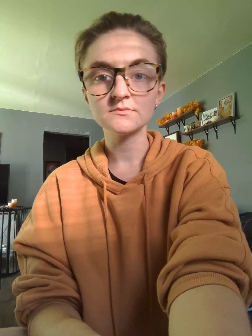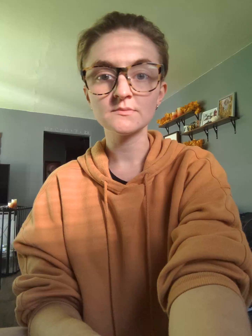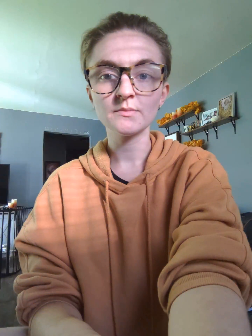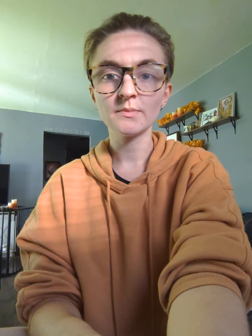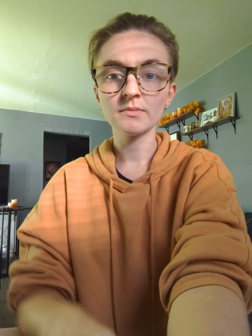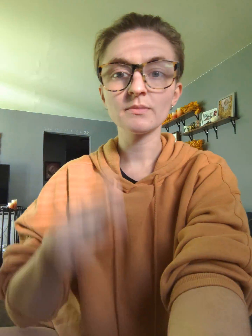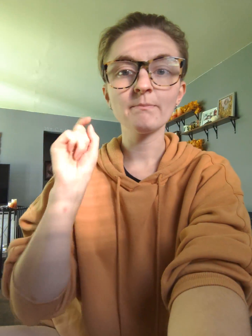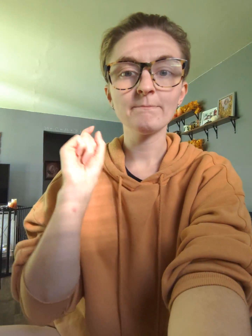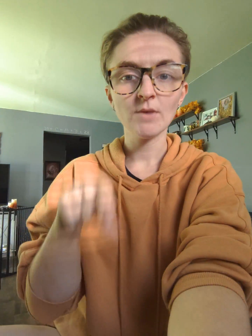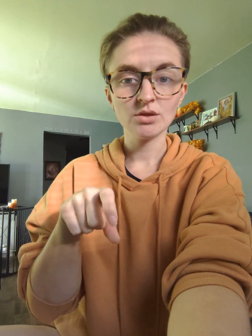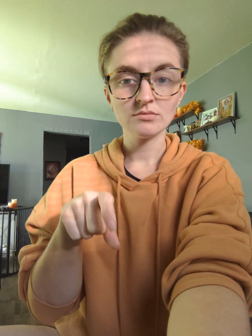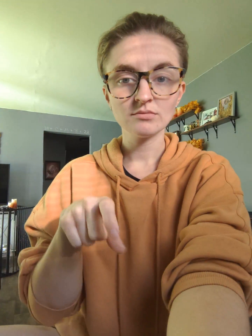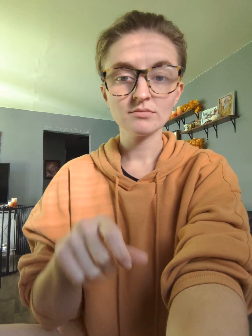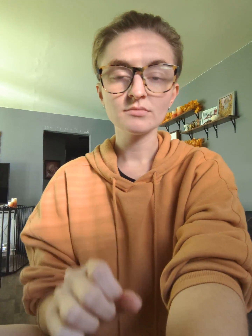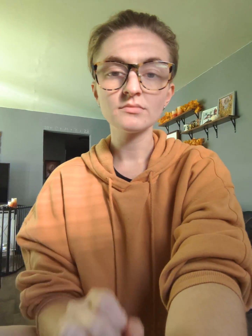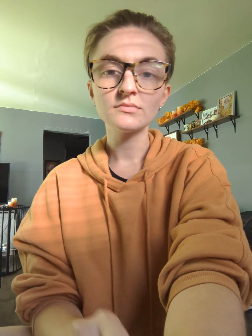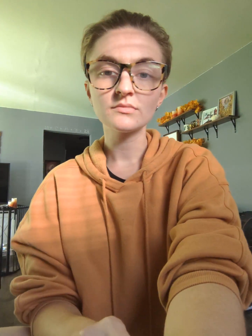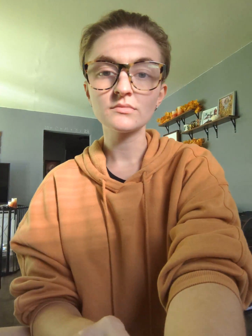must